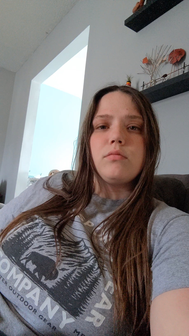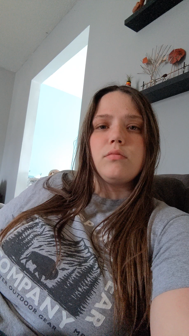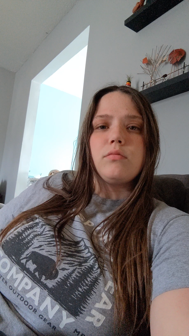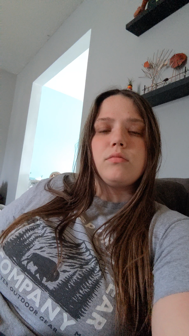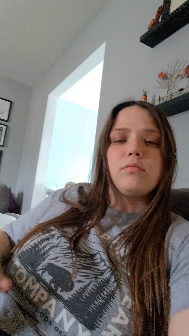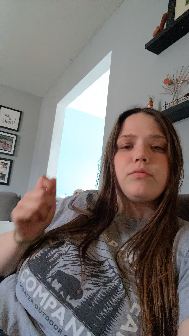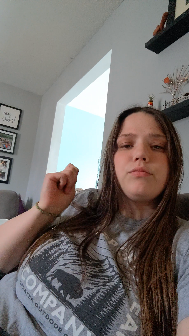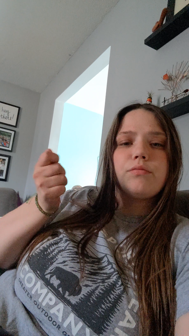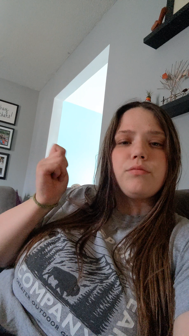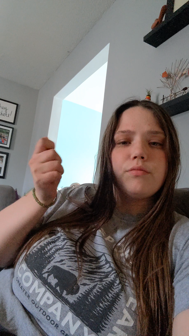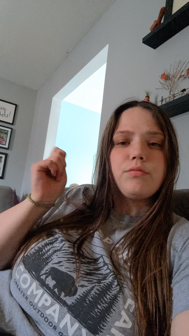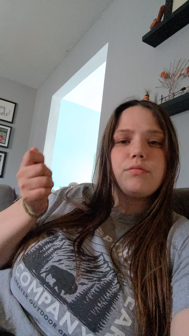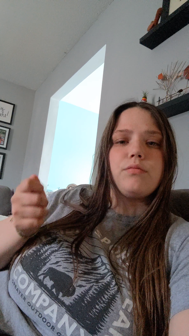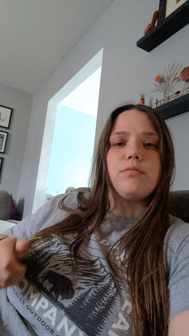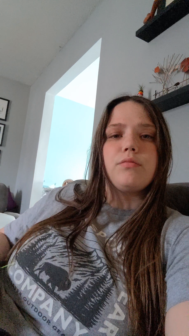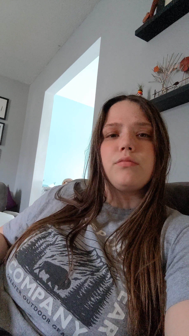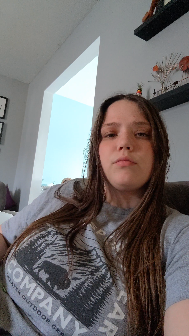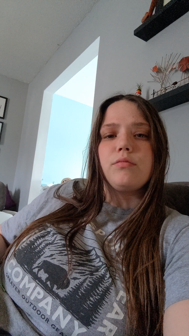bat